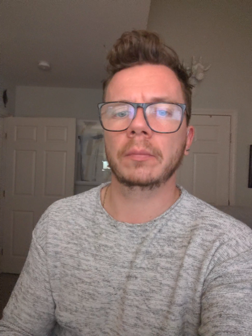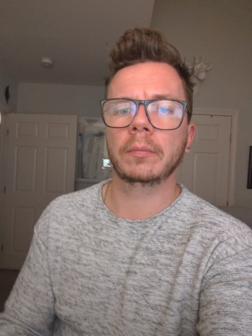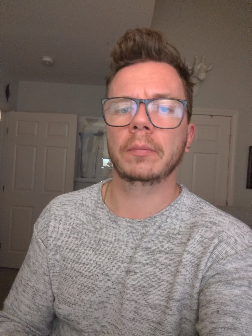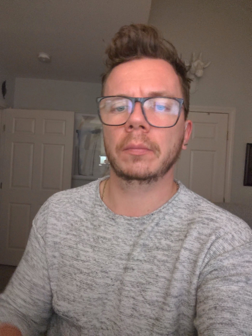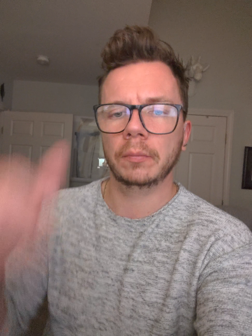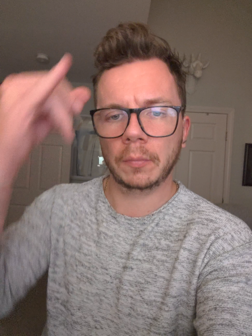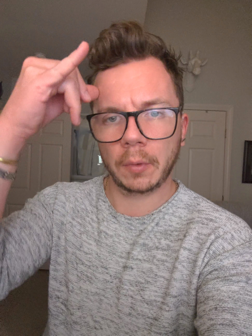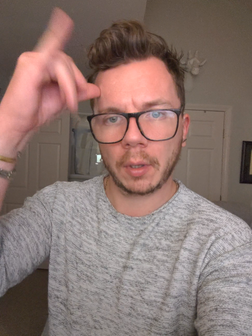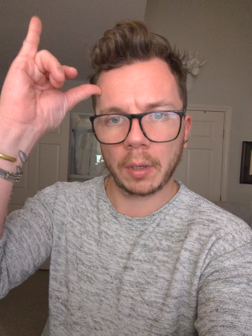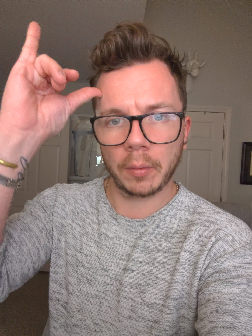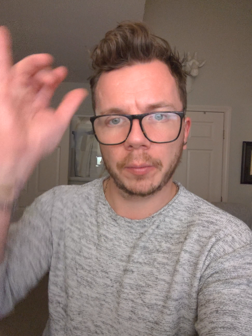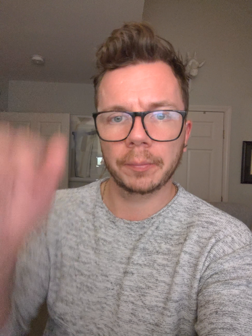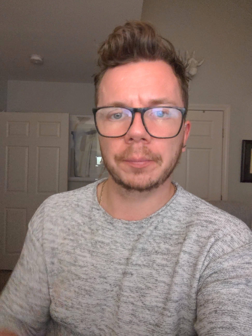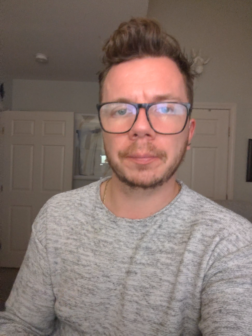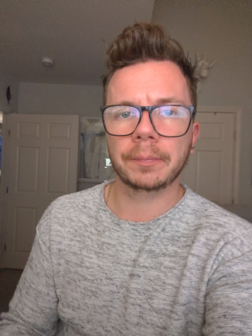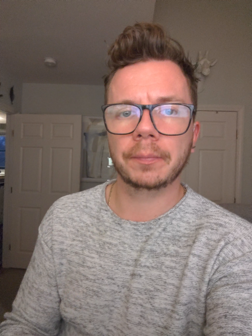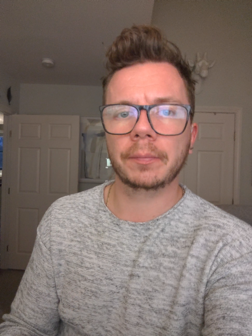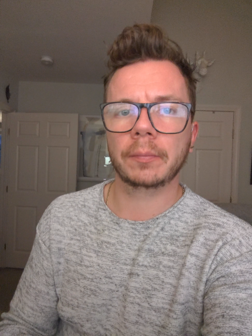cow